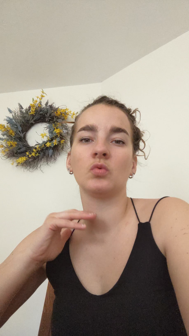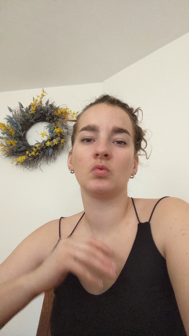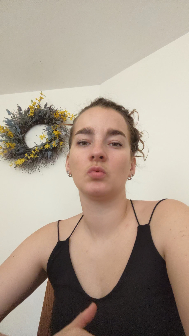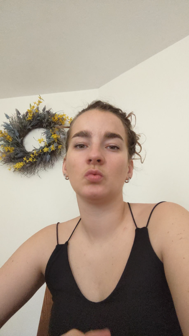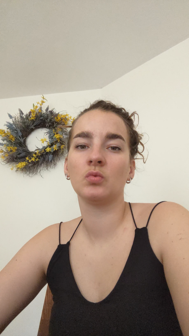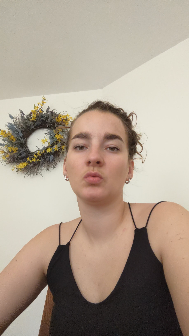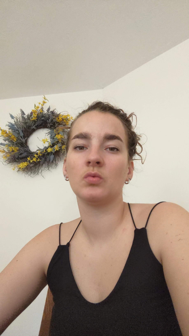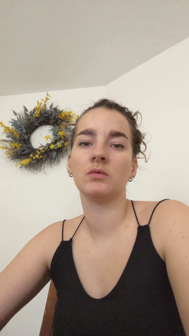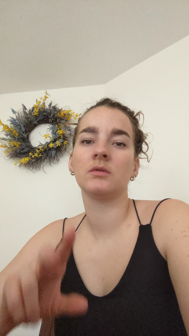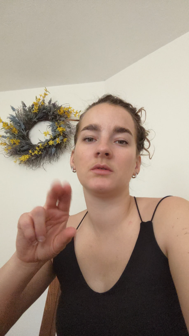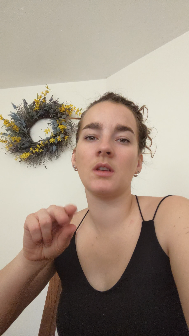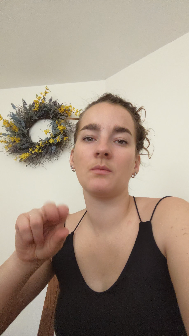diaper